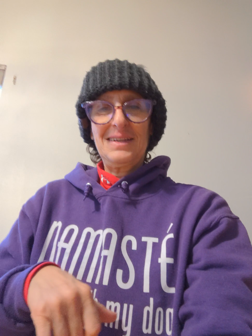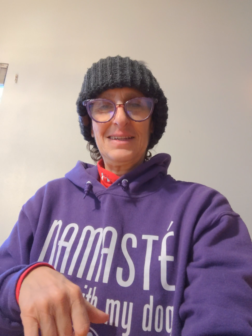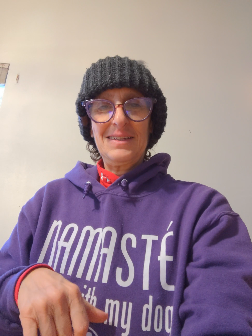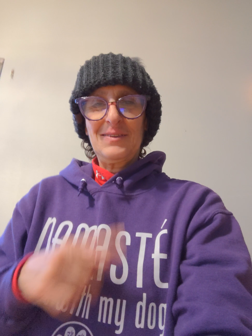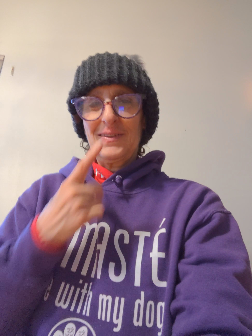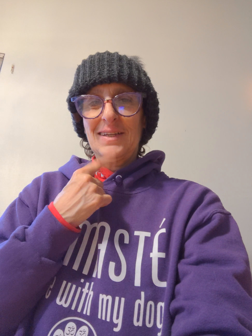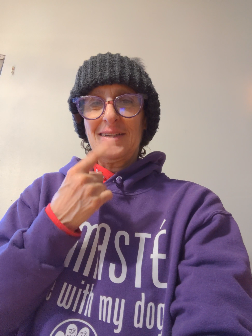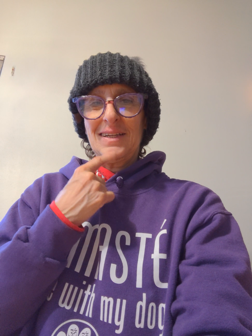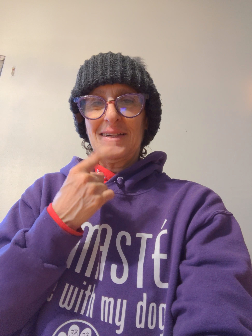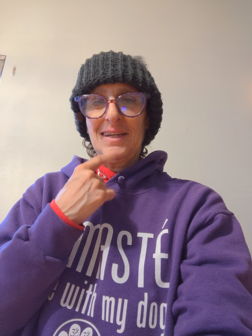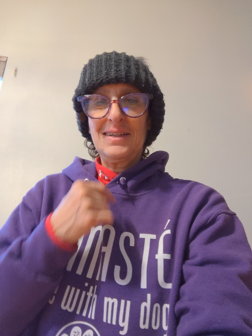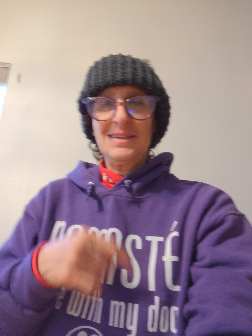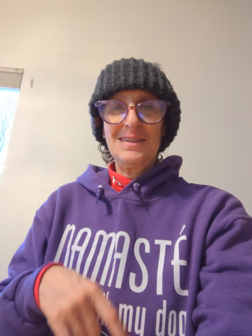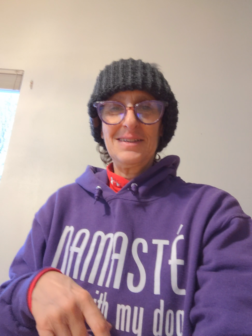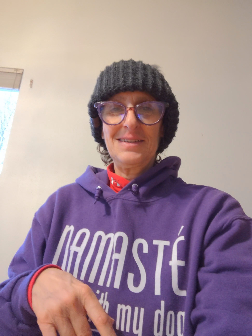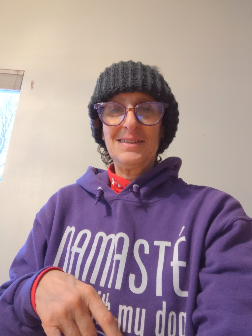red